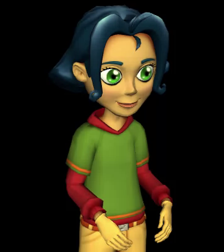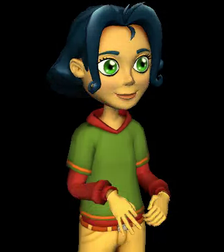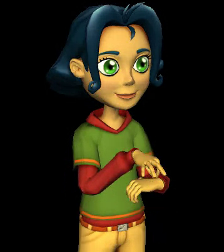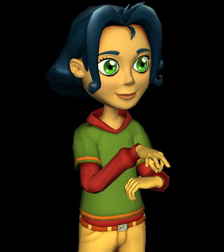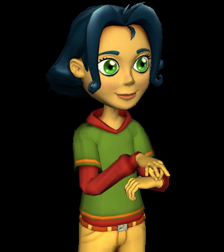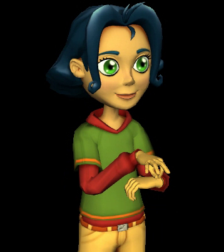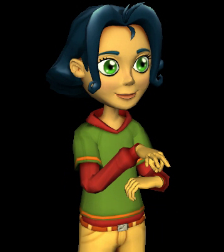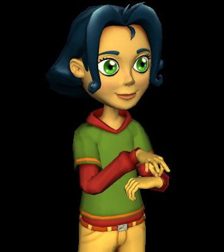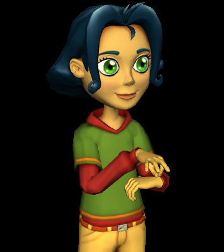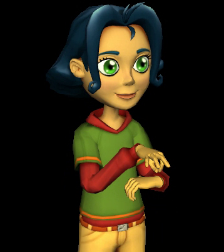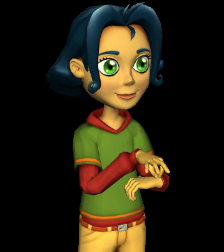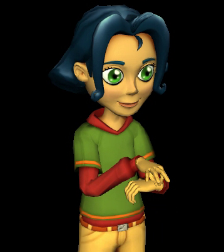مريض